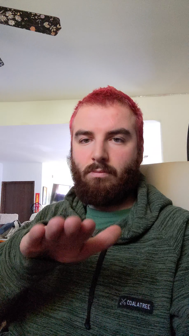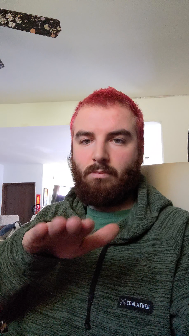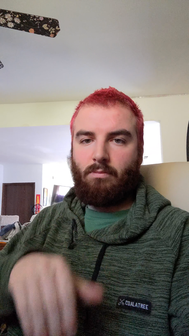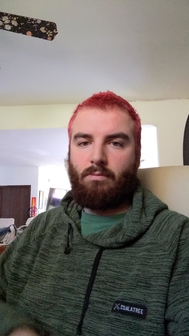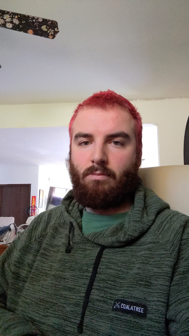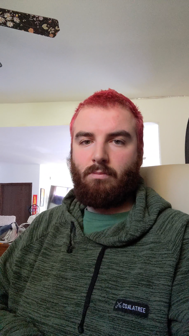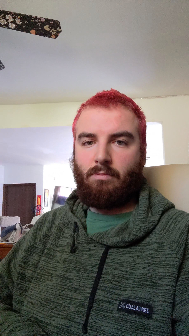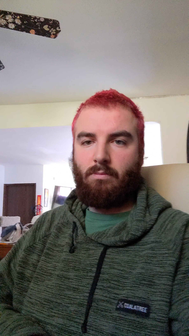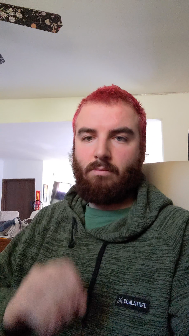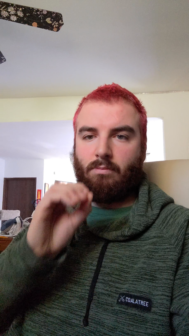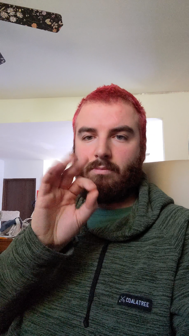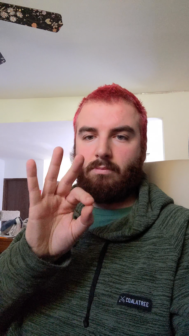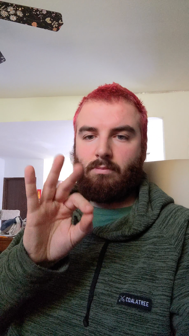of